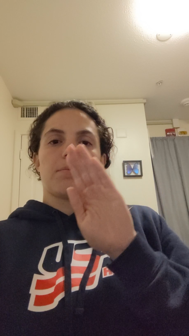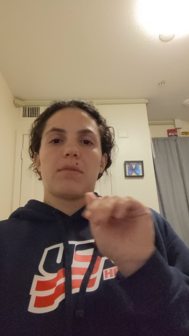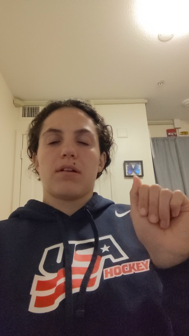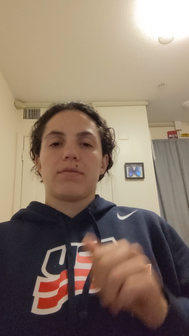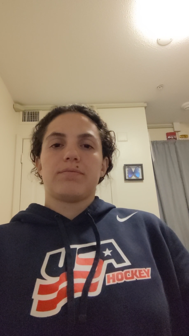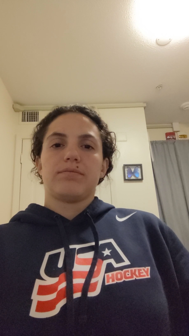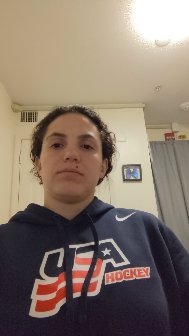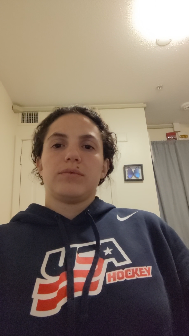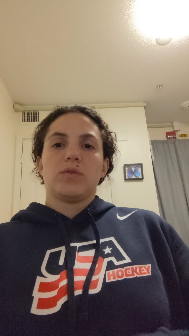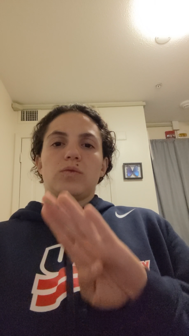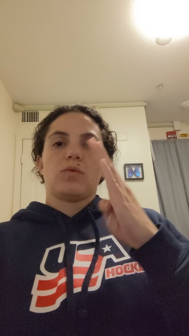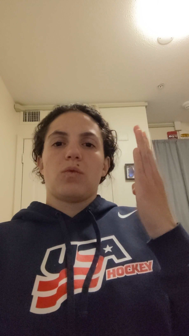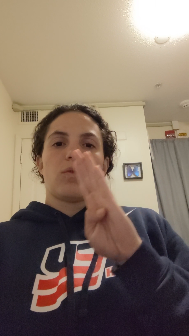door